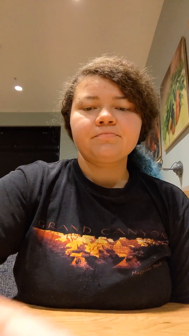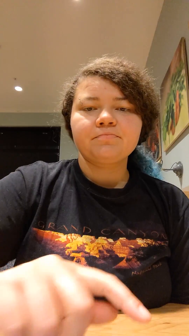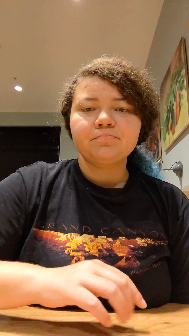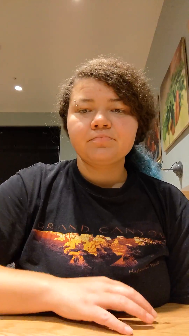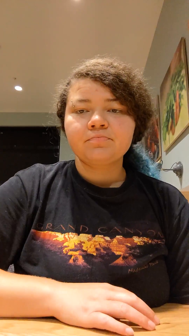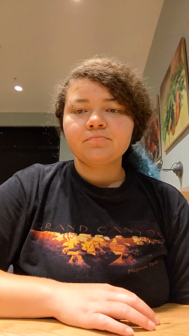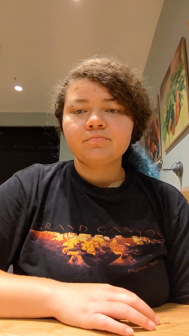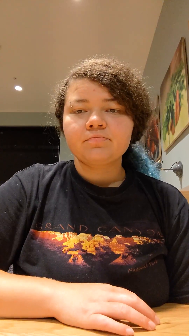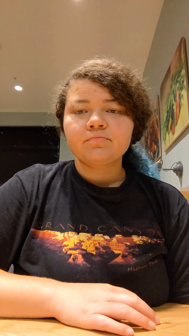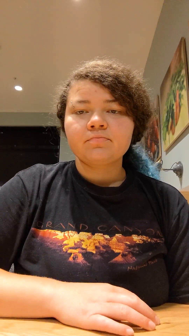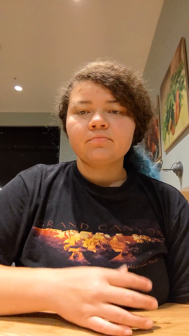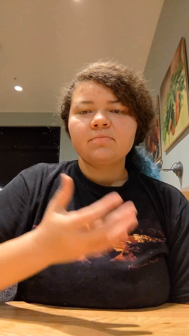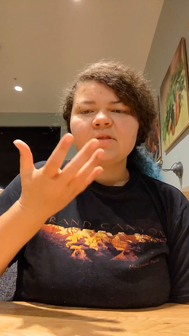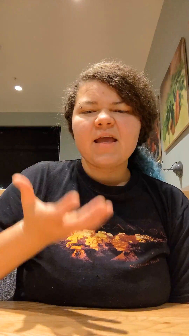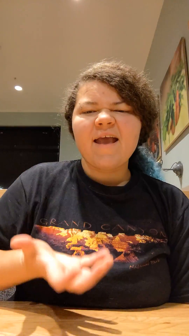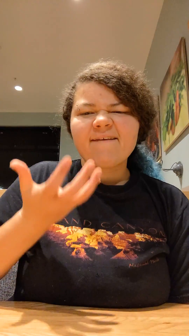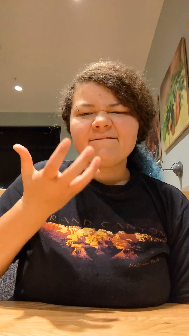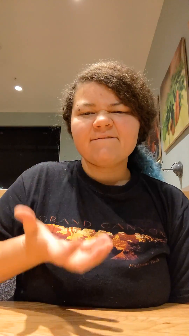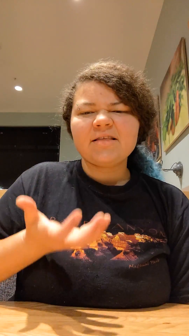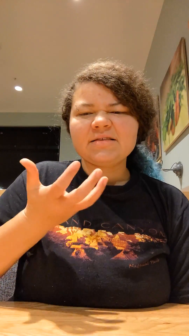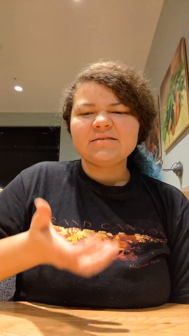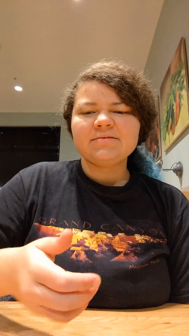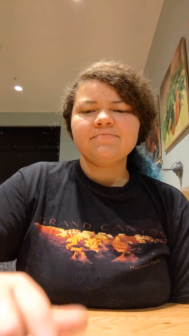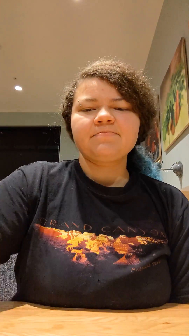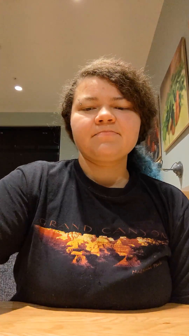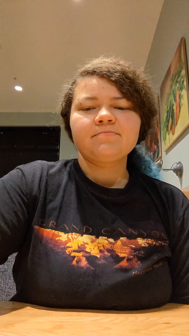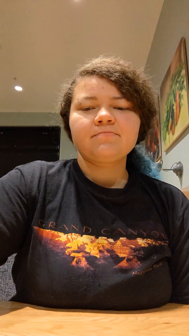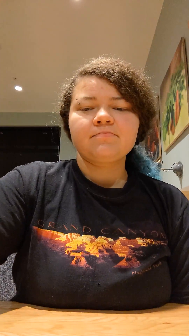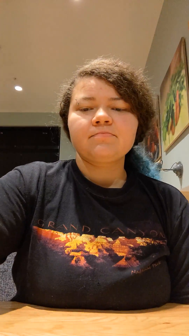heavy